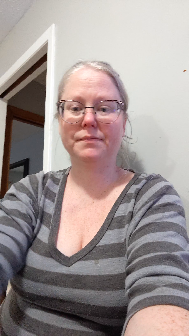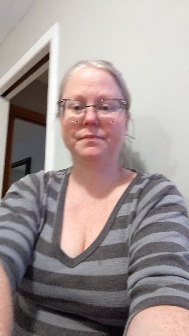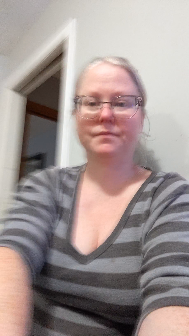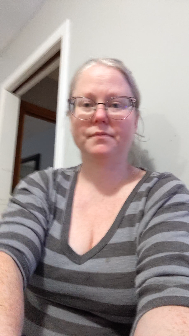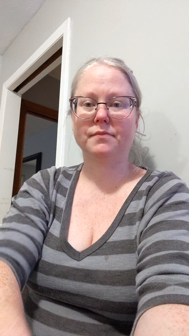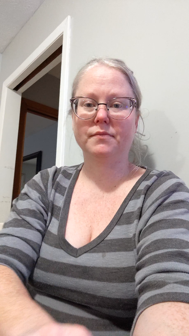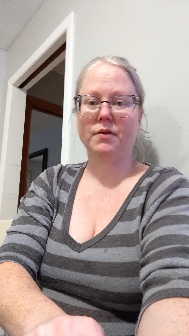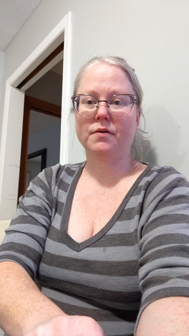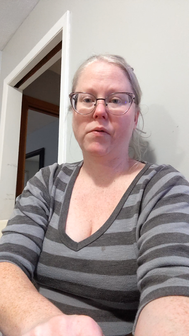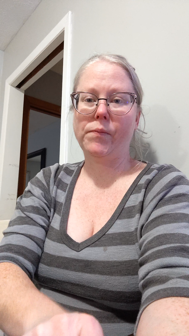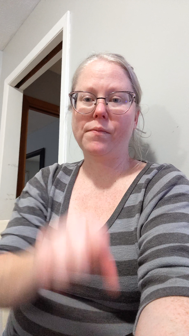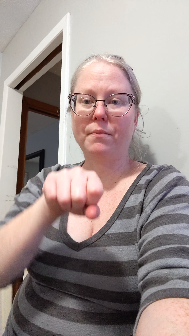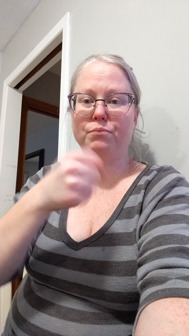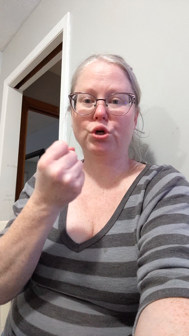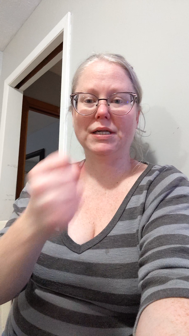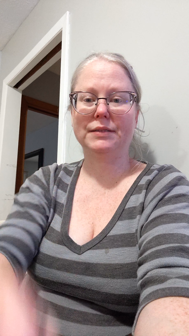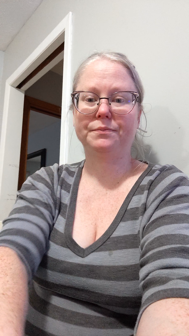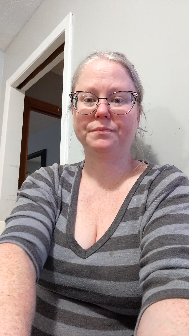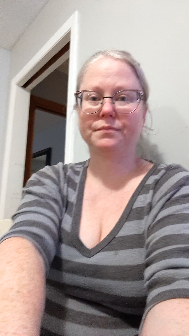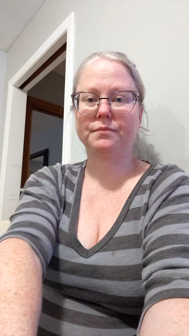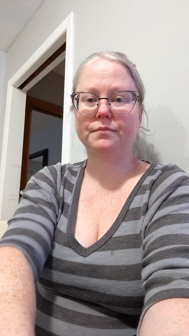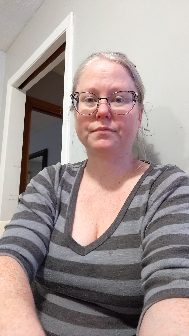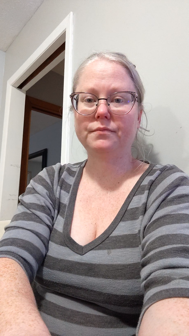break